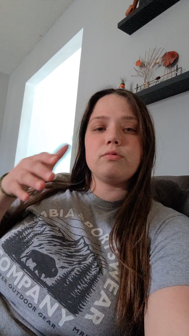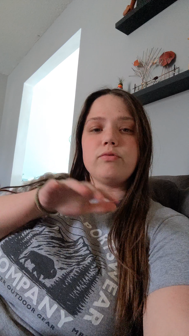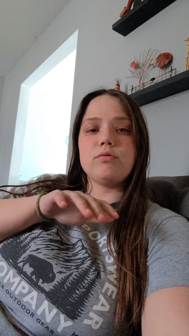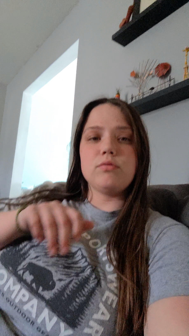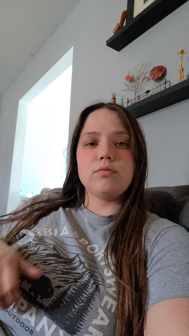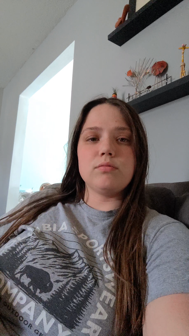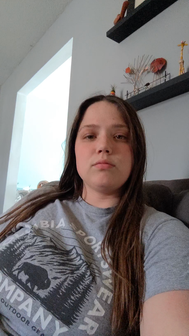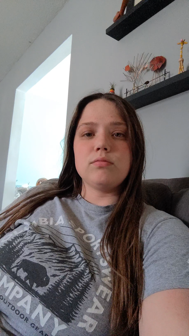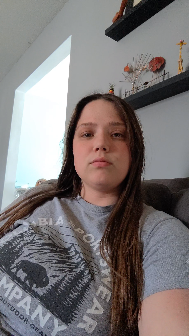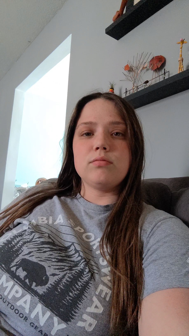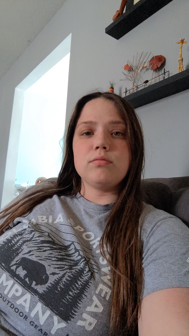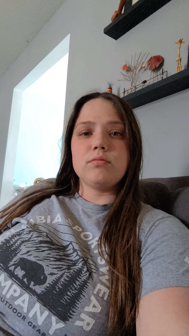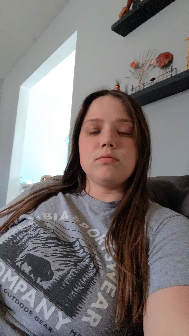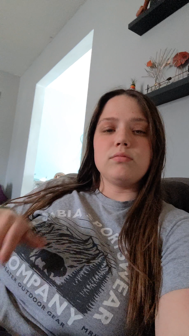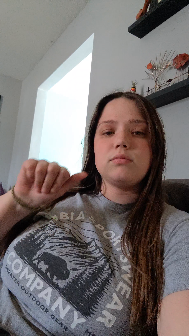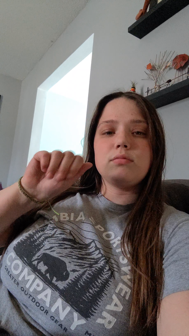am